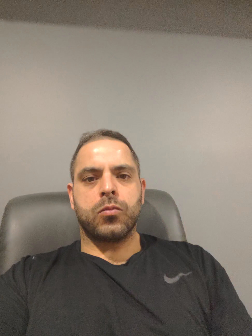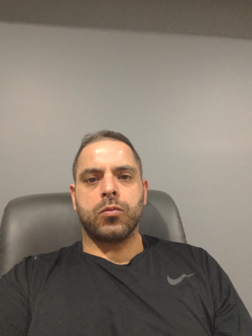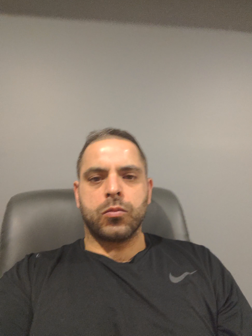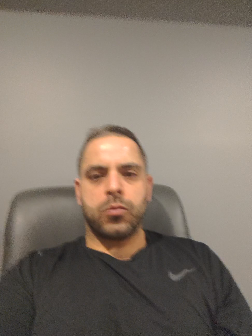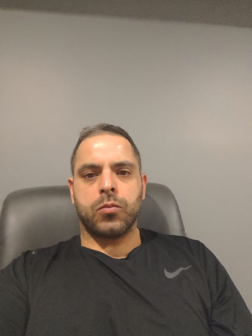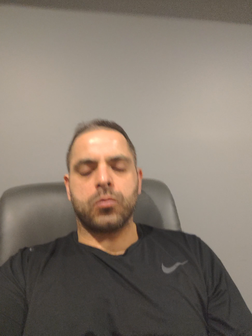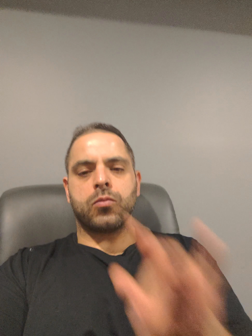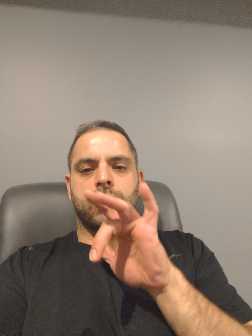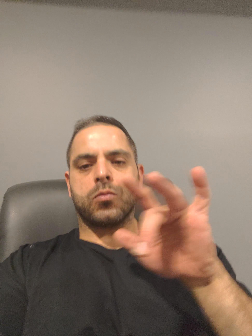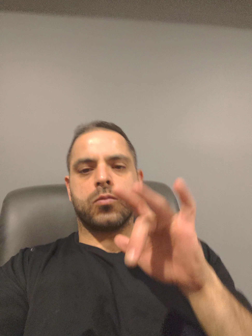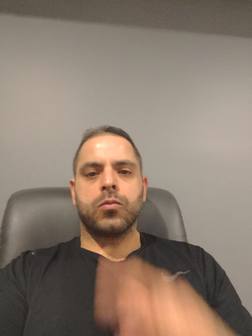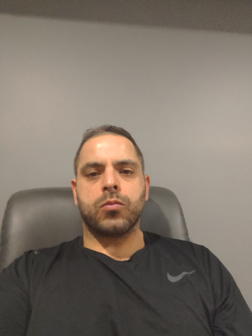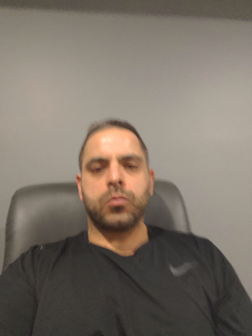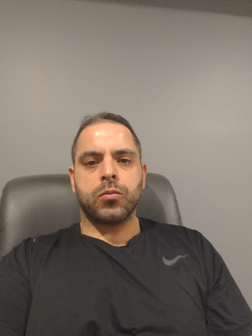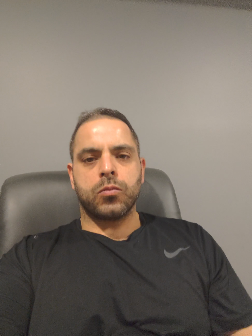empty